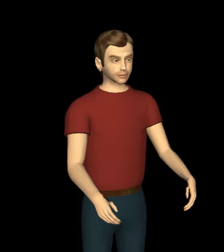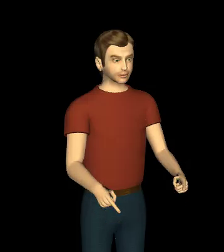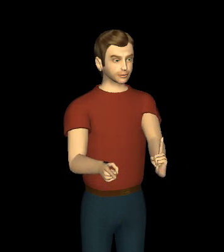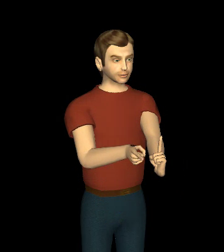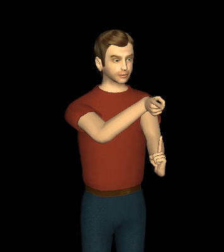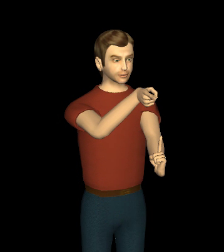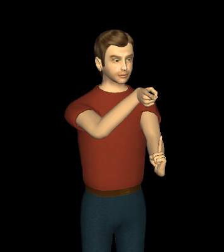أساسي